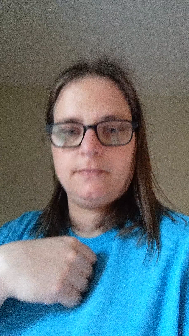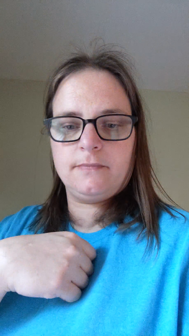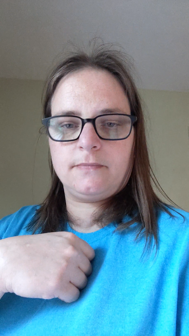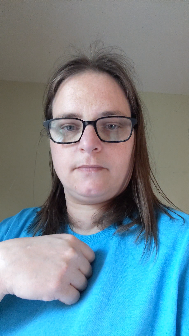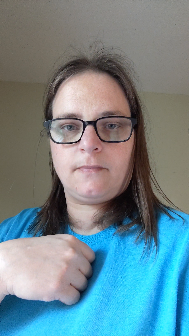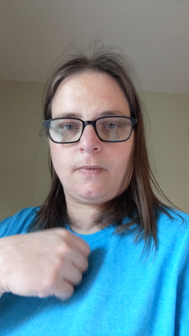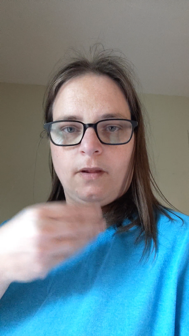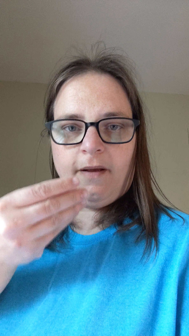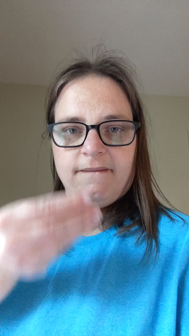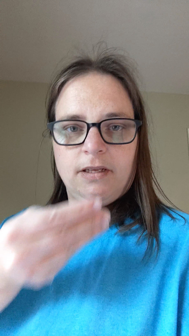feed